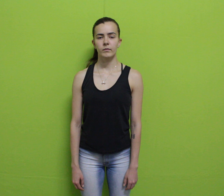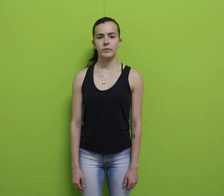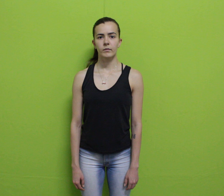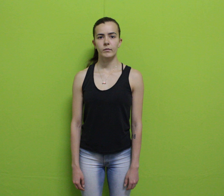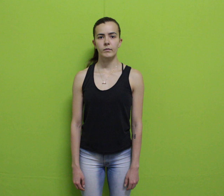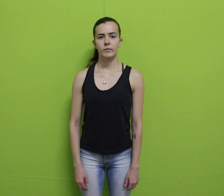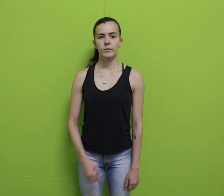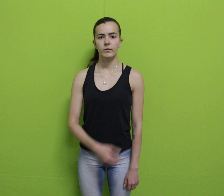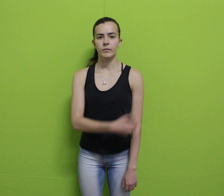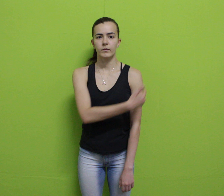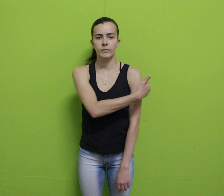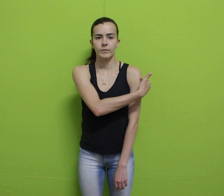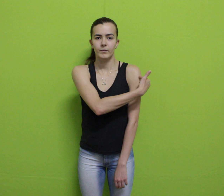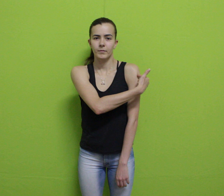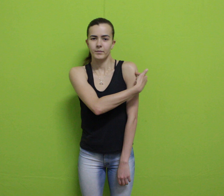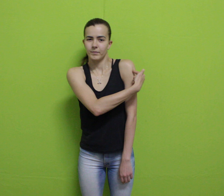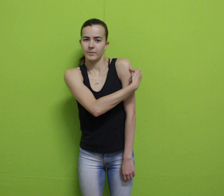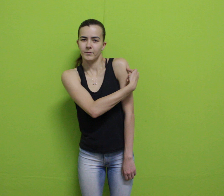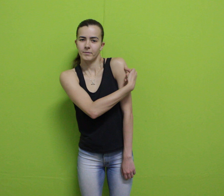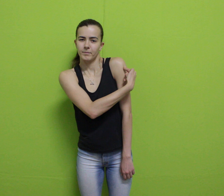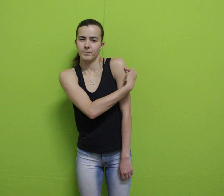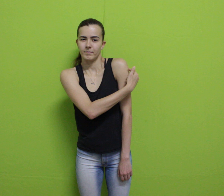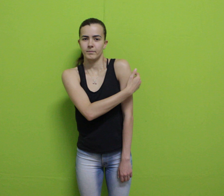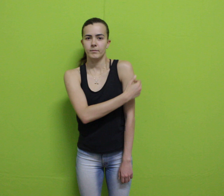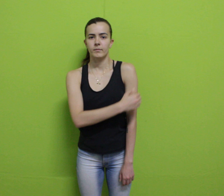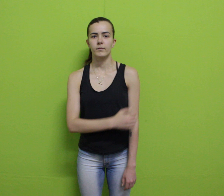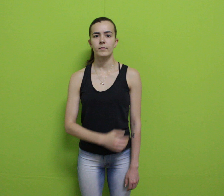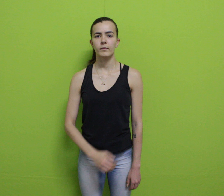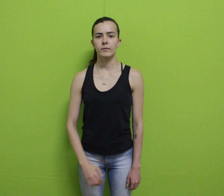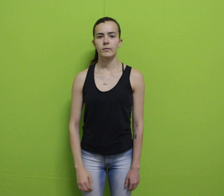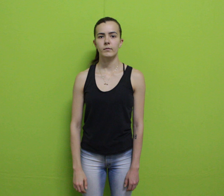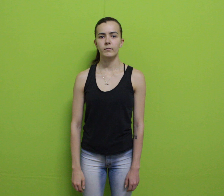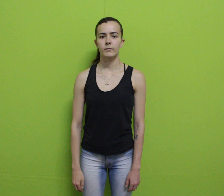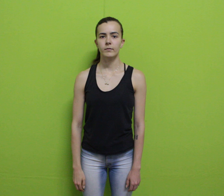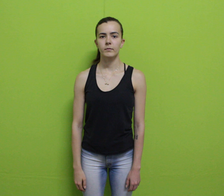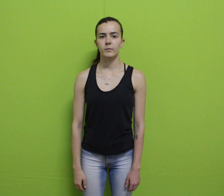vacina